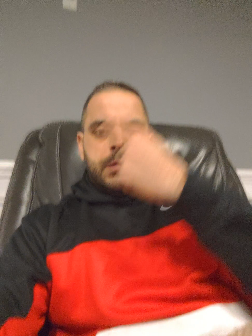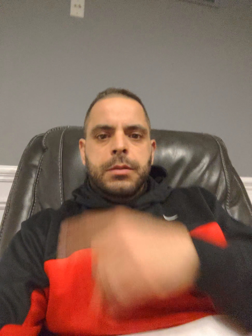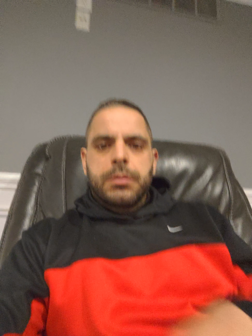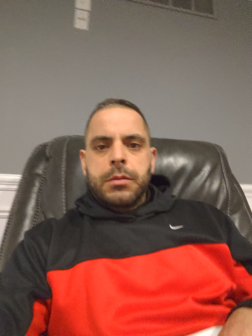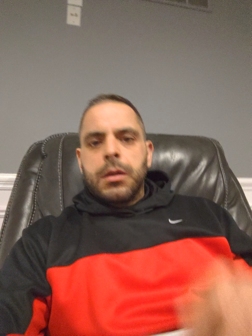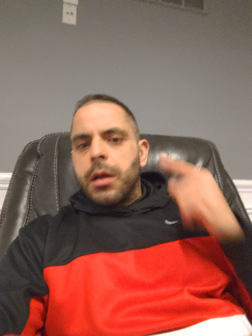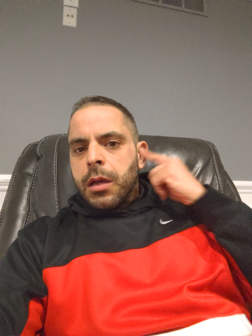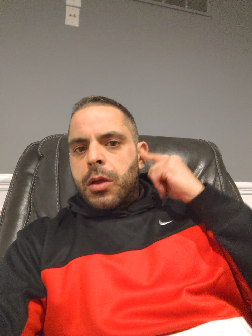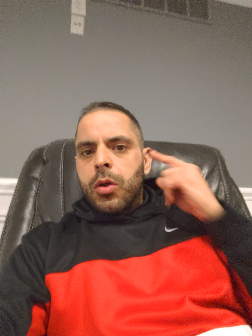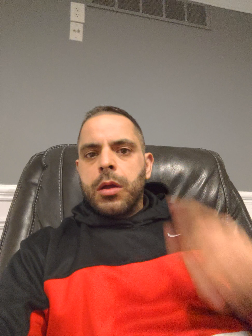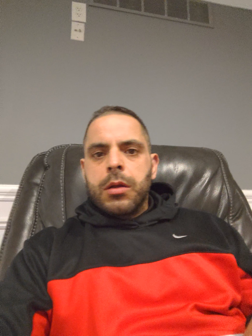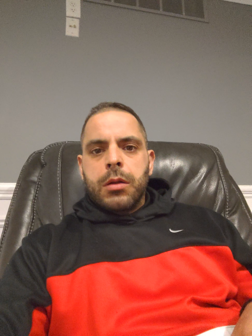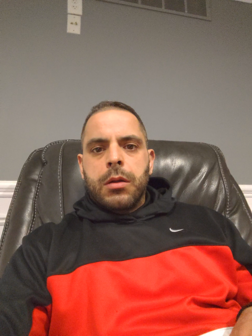ear